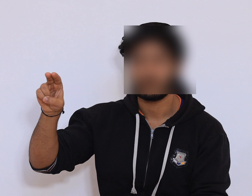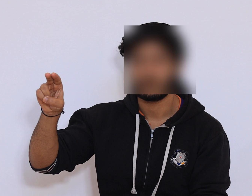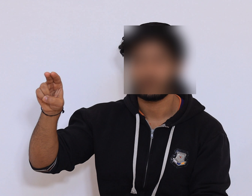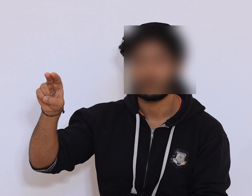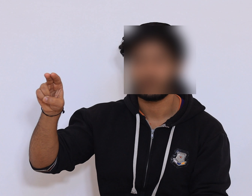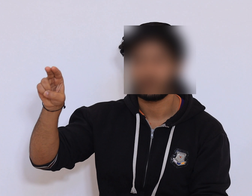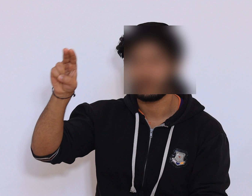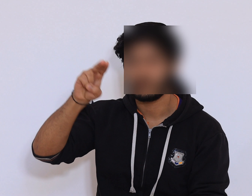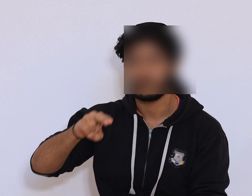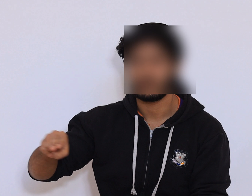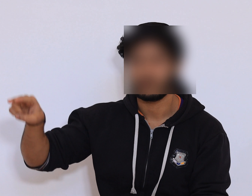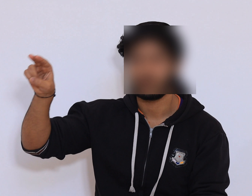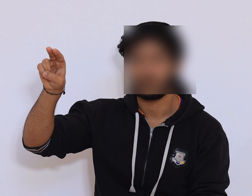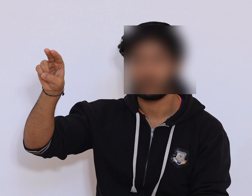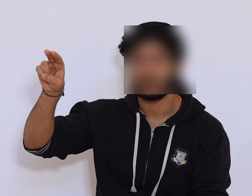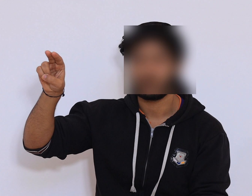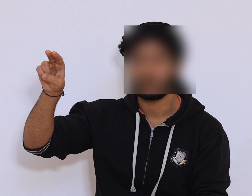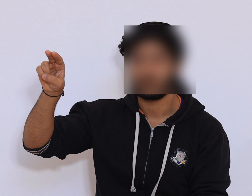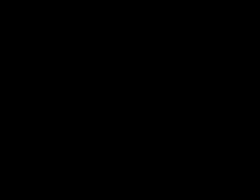ہ